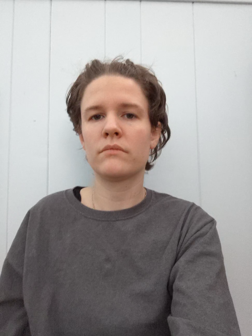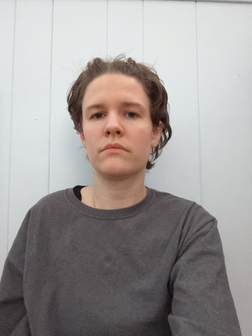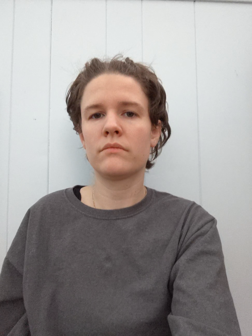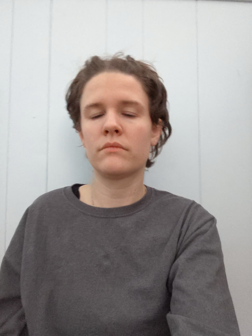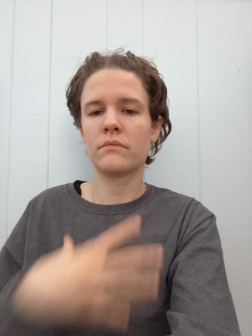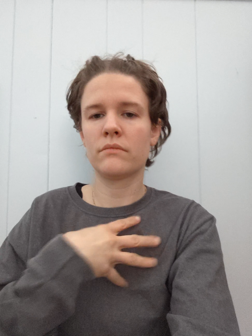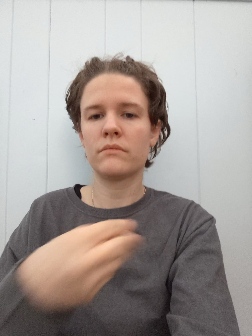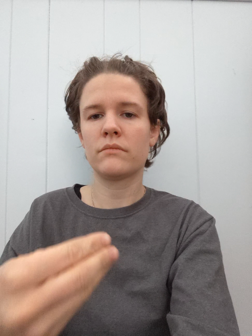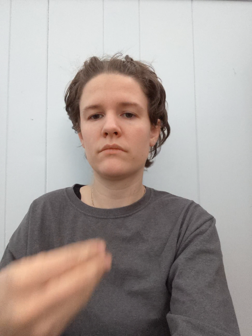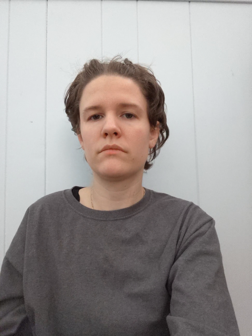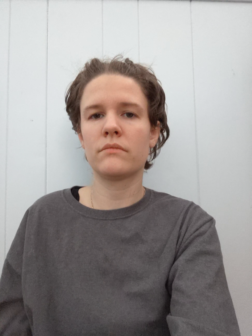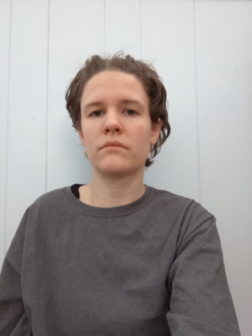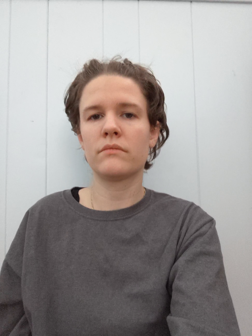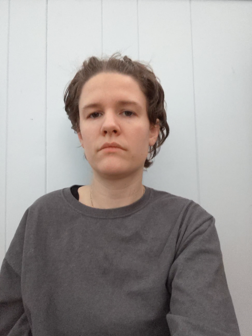white